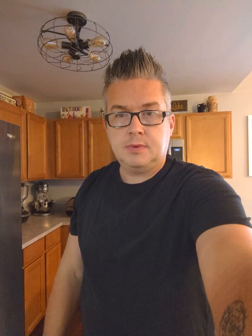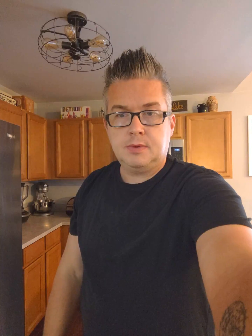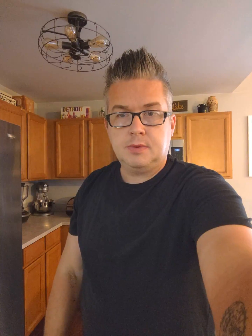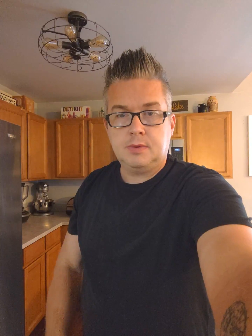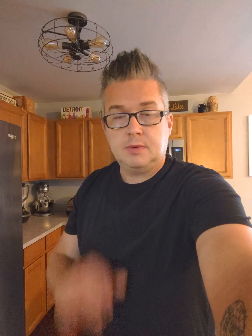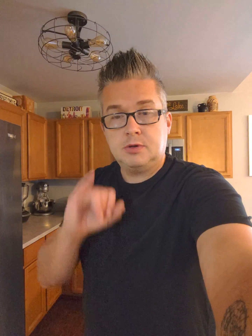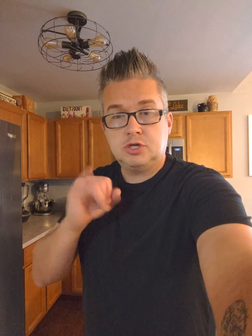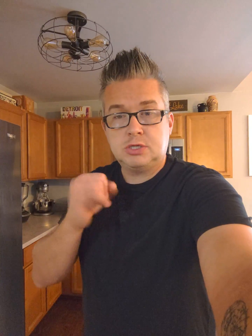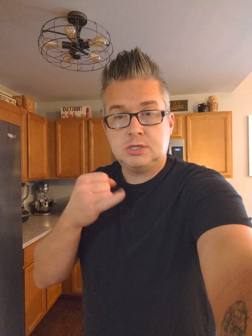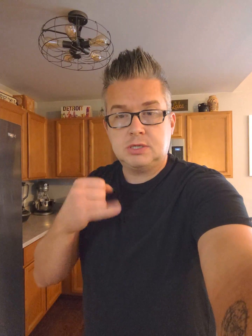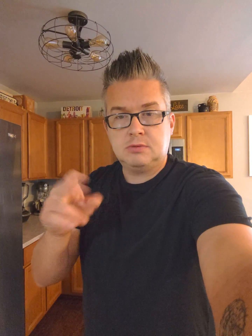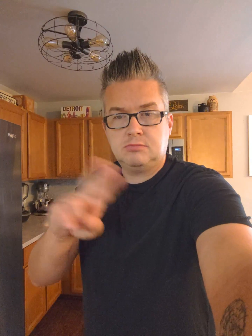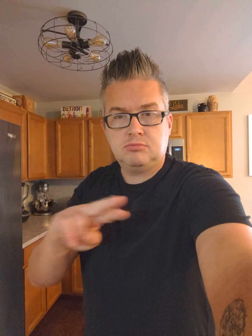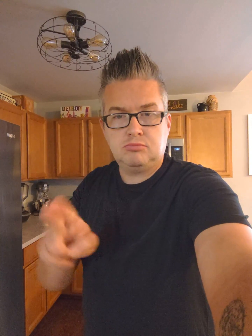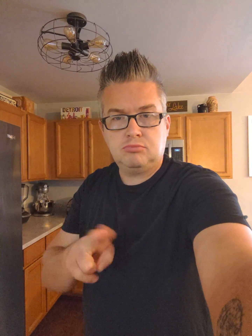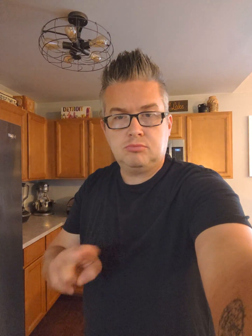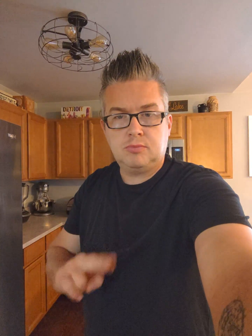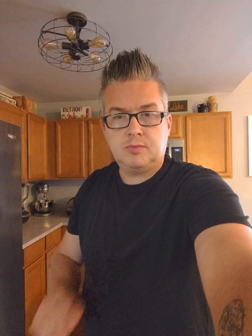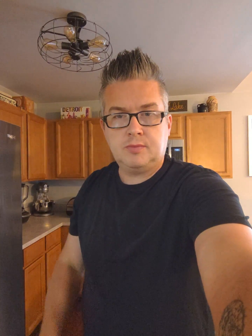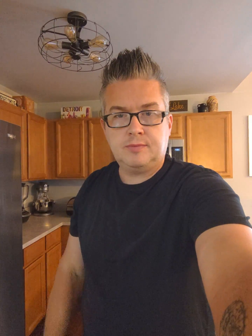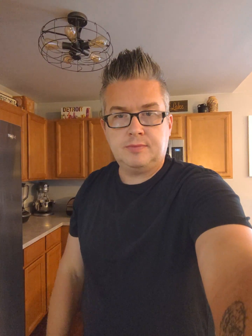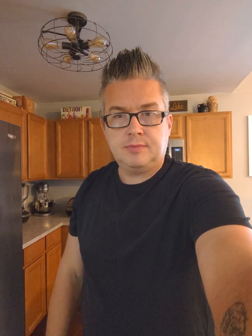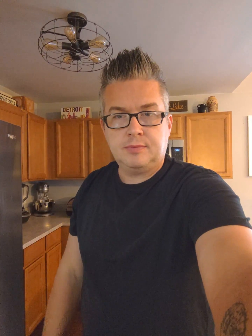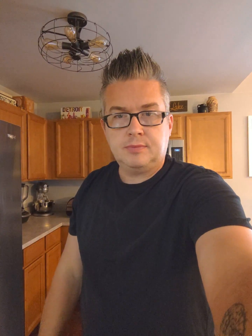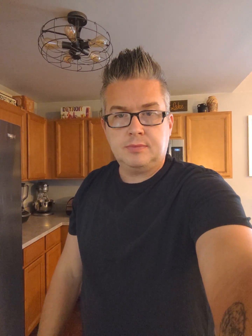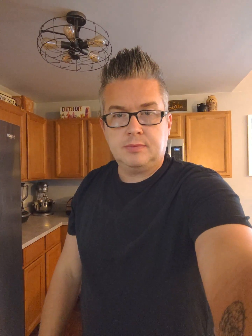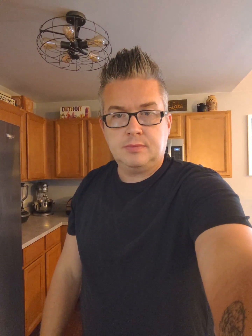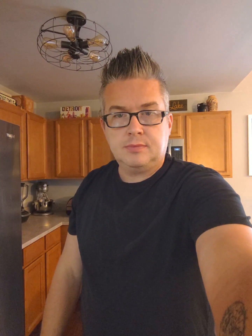jelly